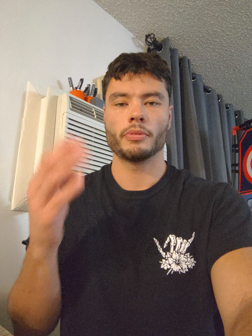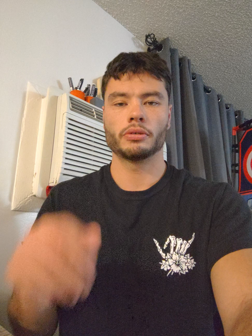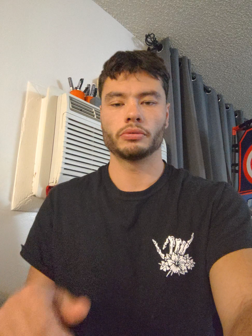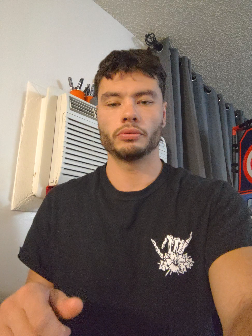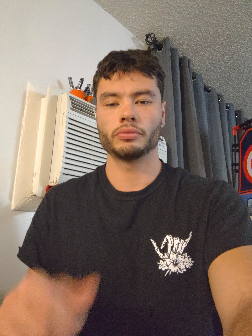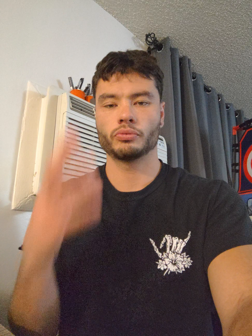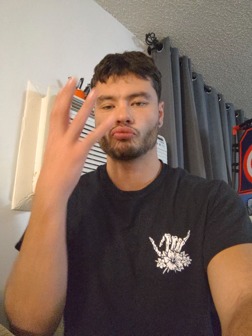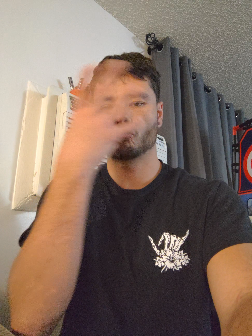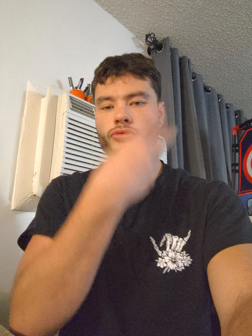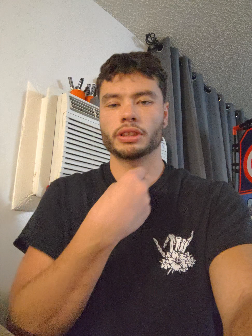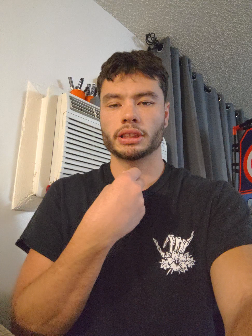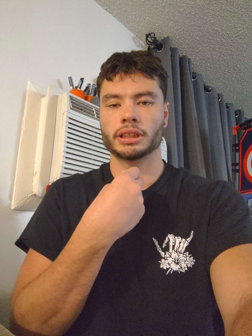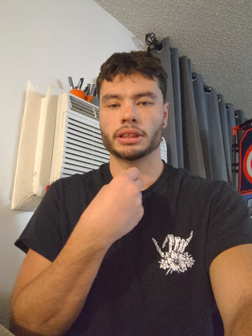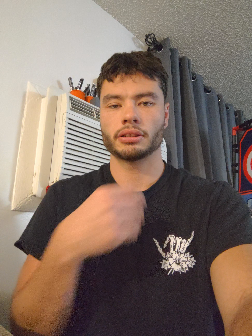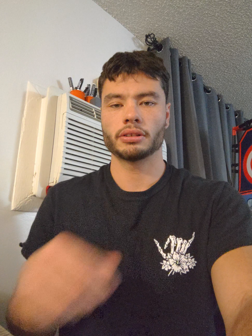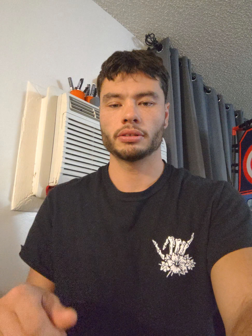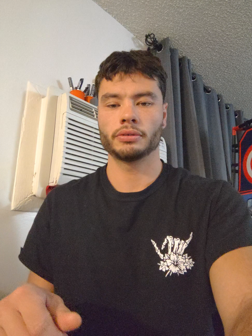pretty